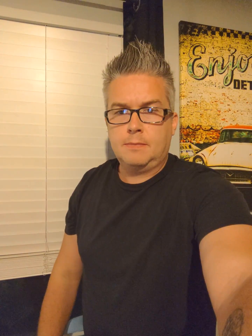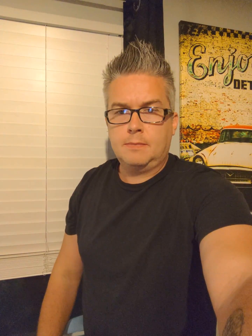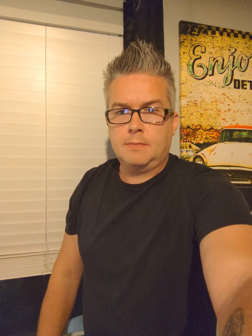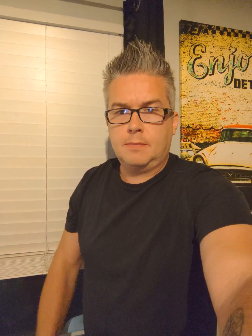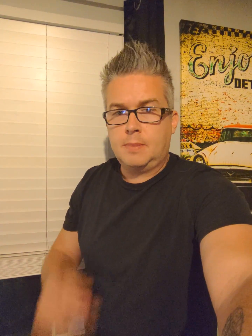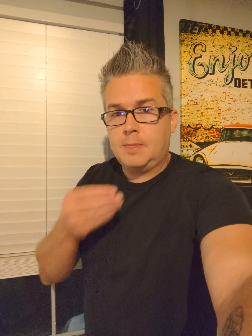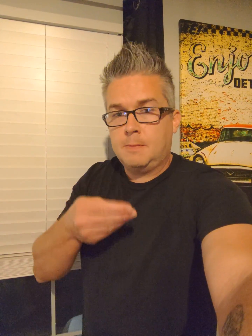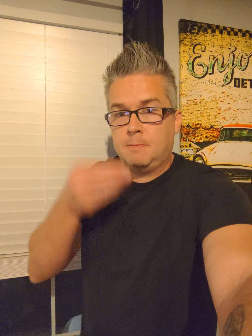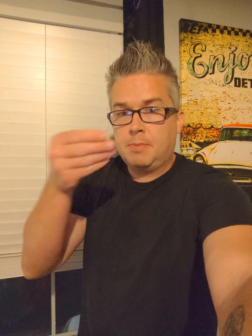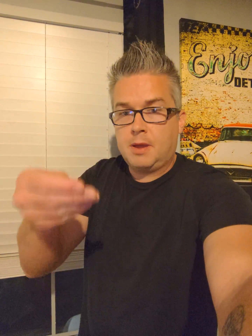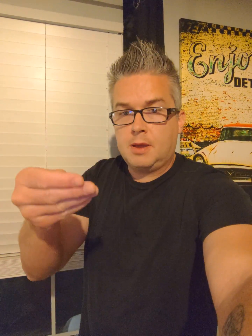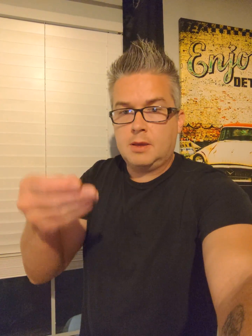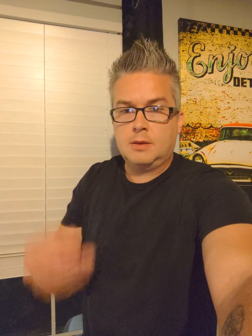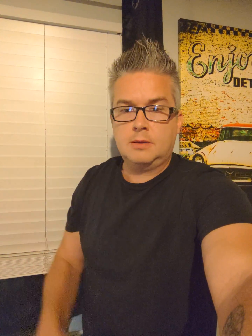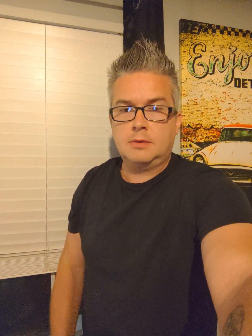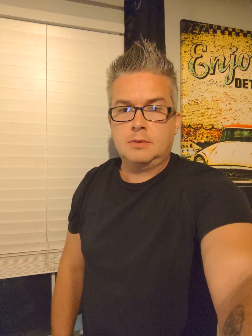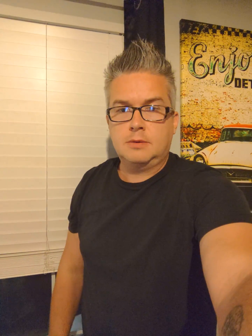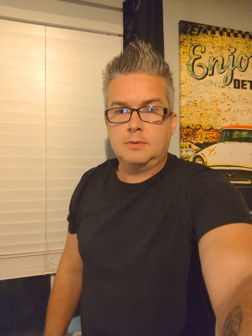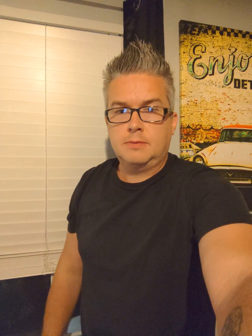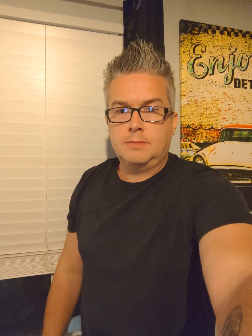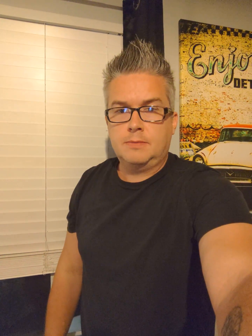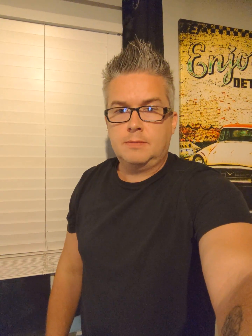buy